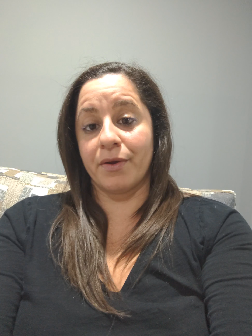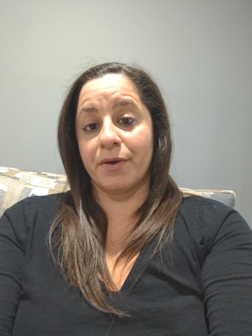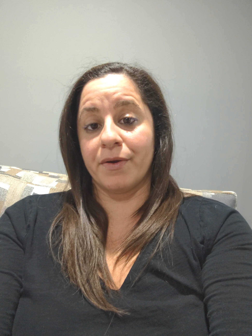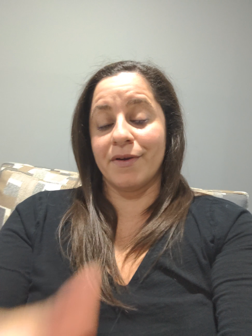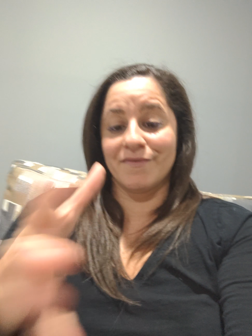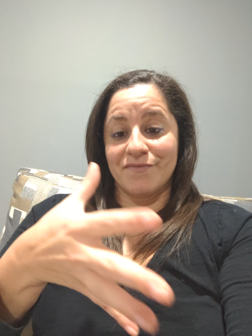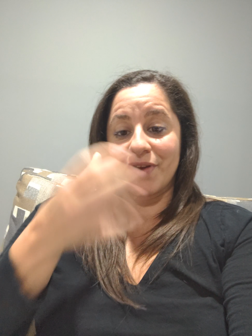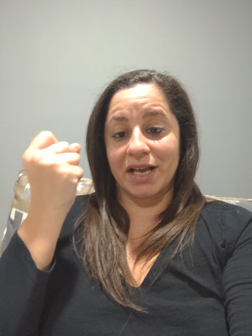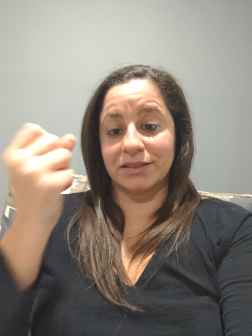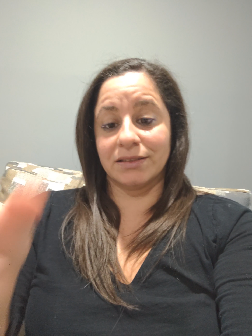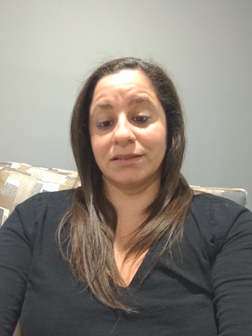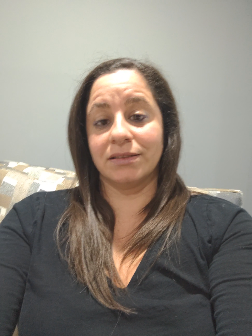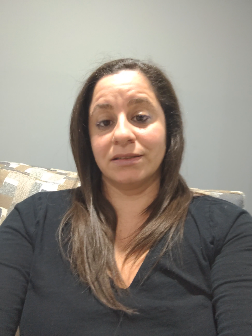fast